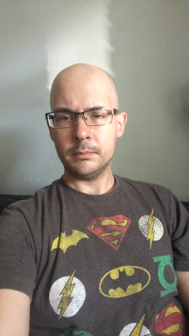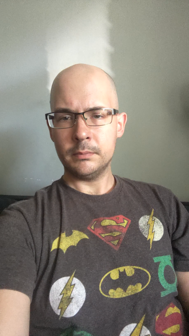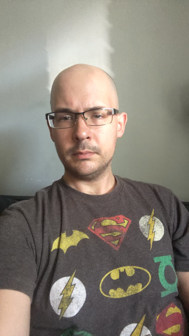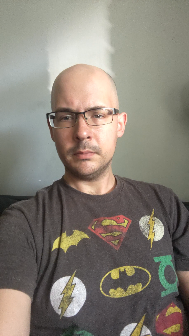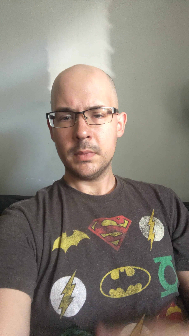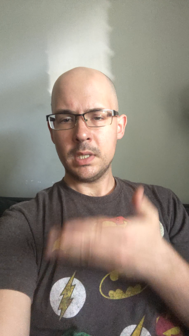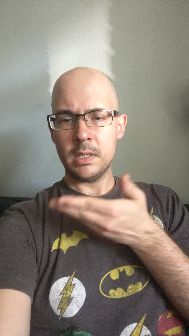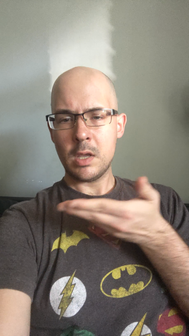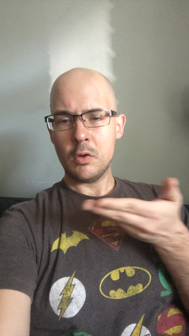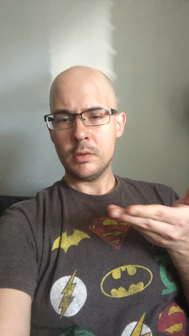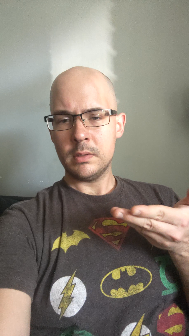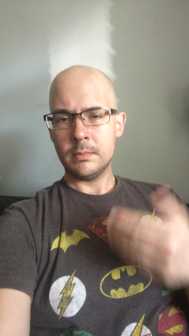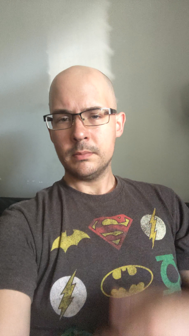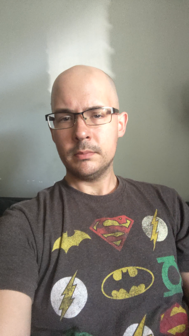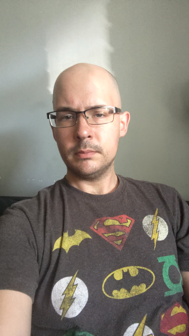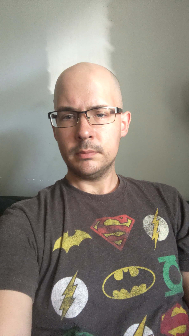carry